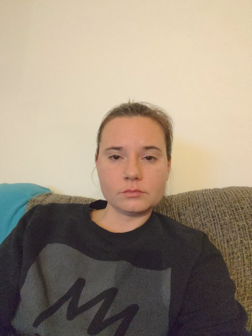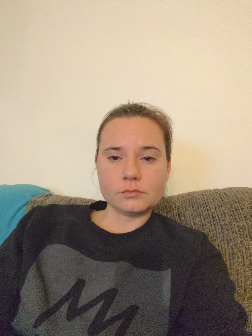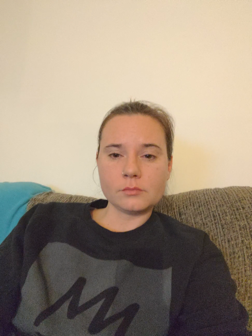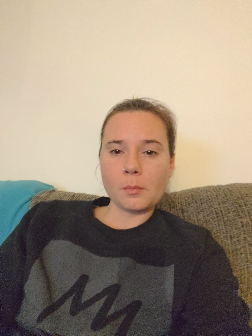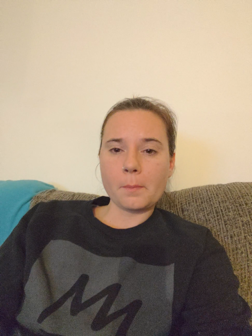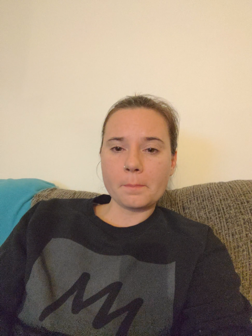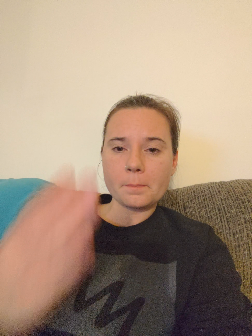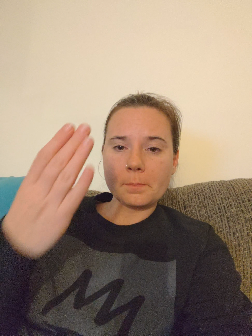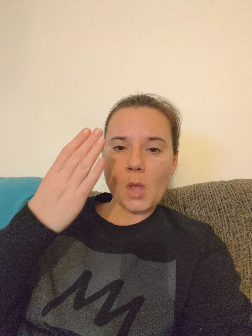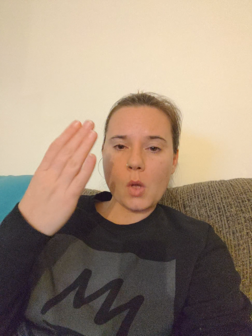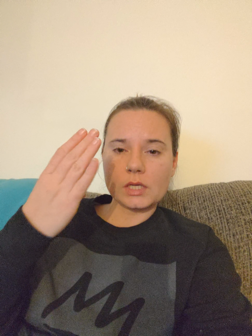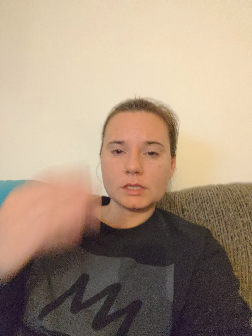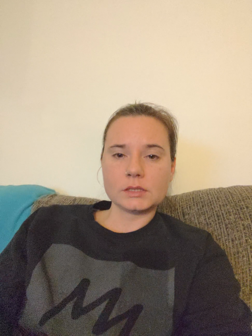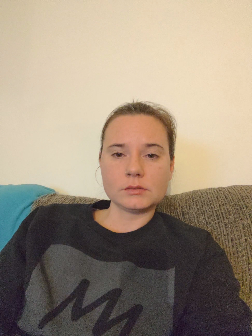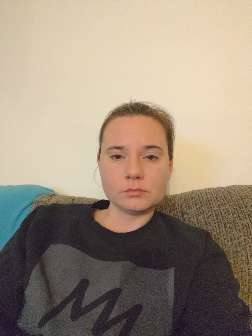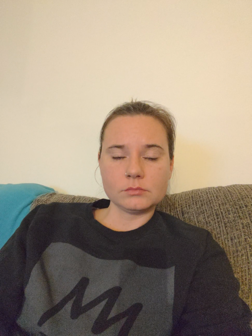morning